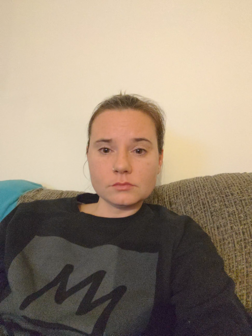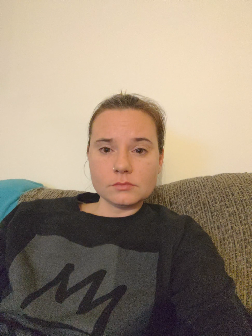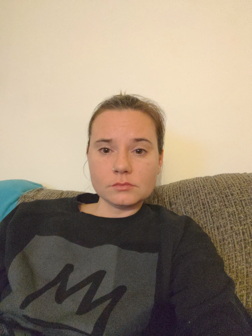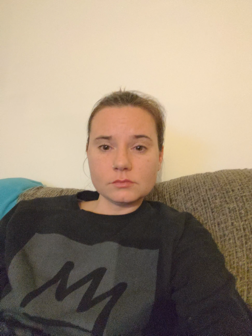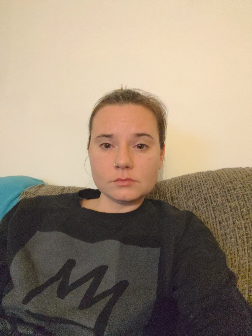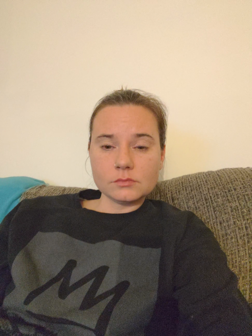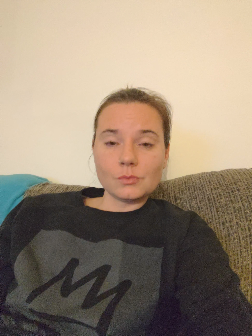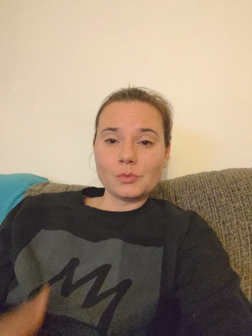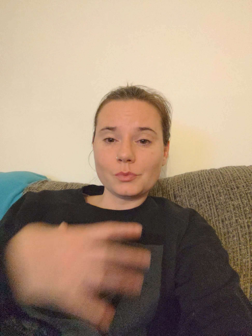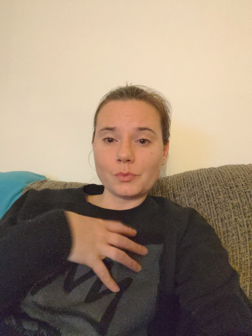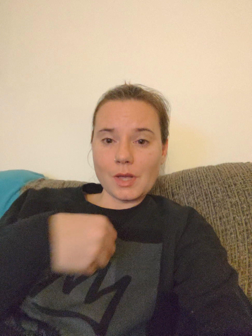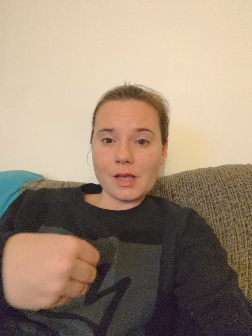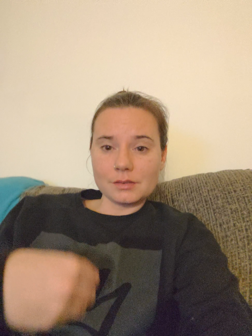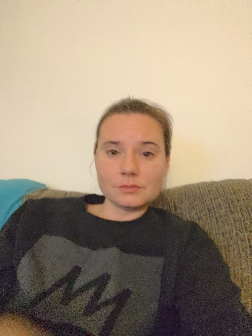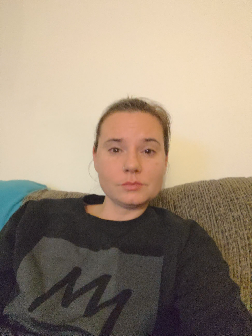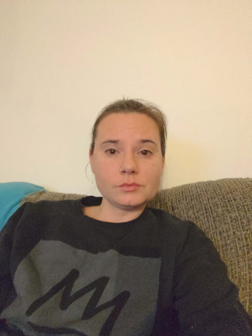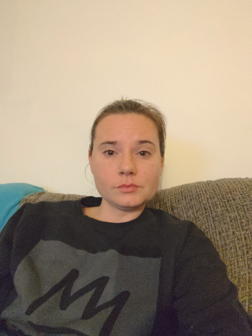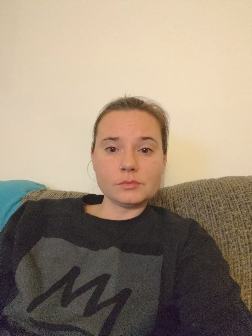white